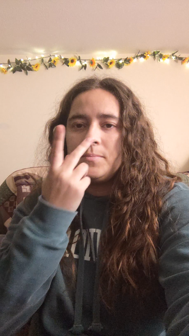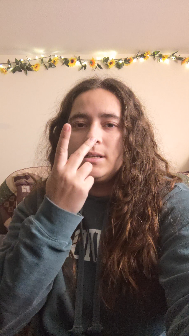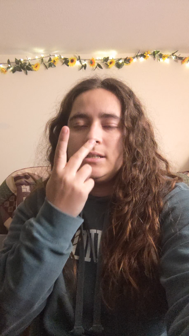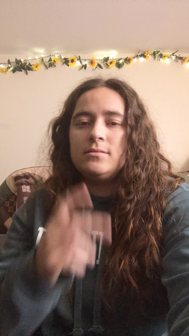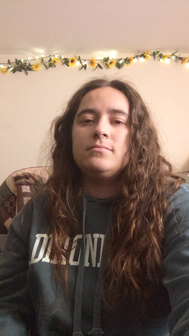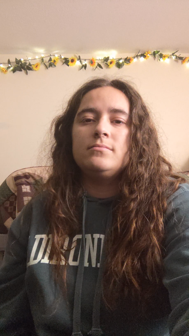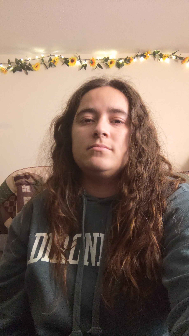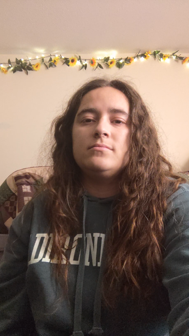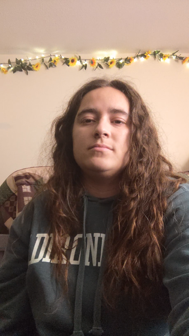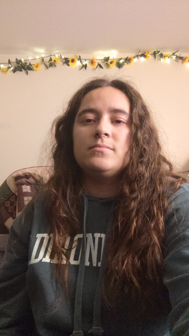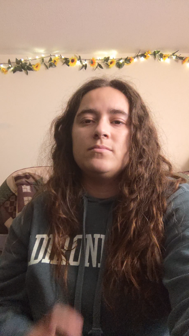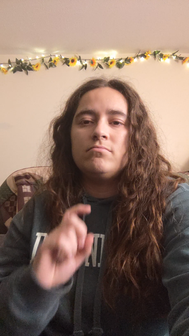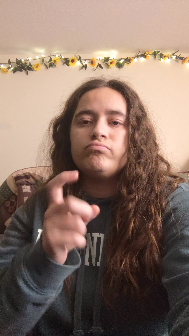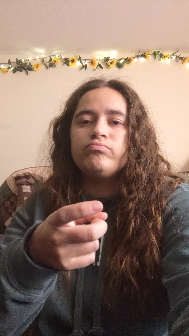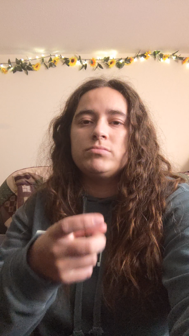present